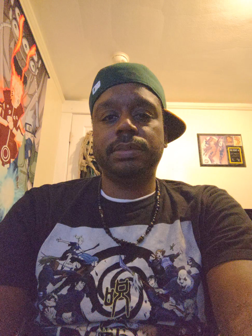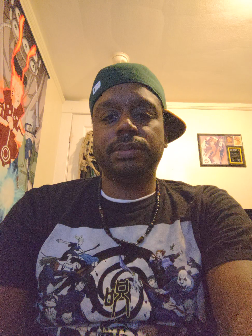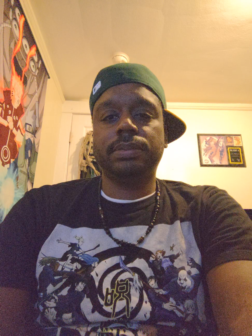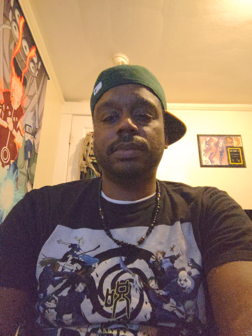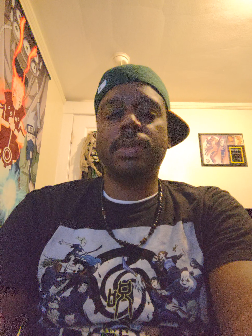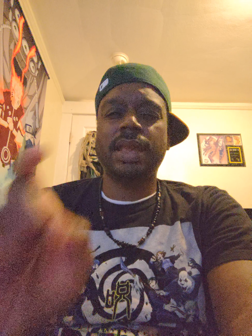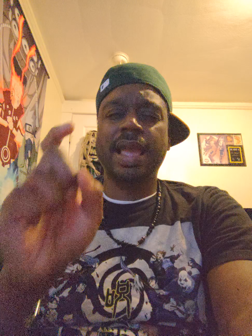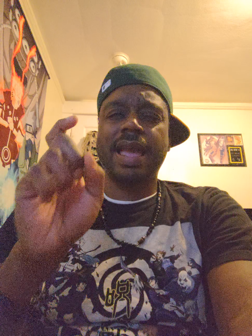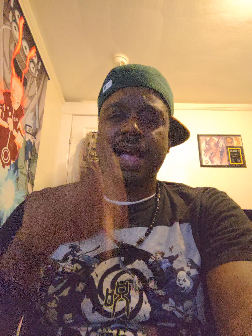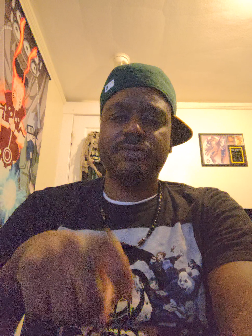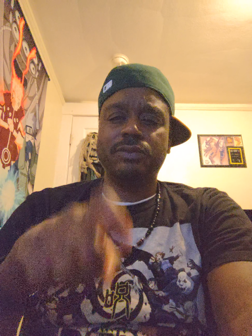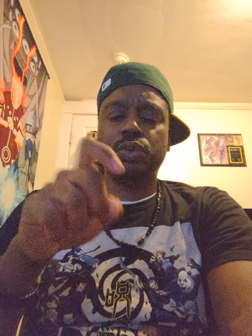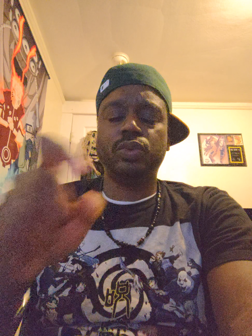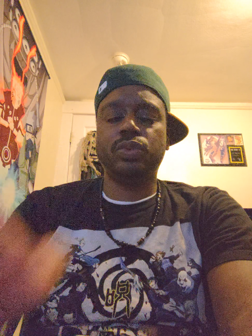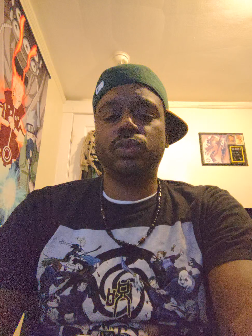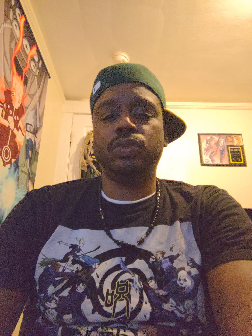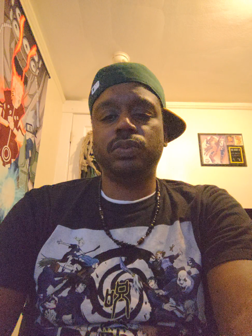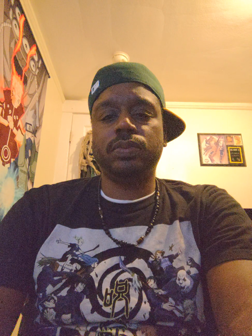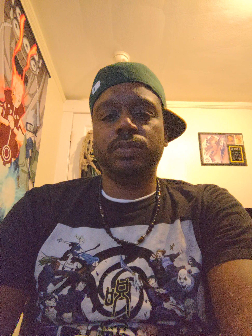have to